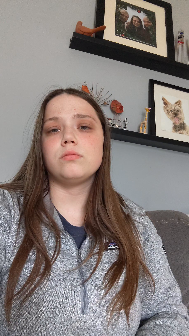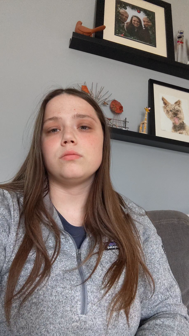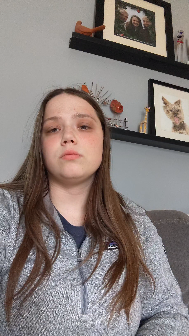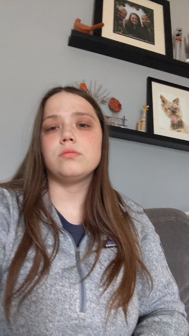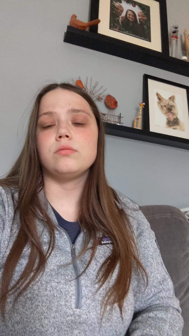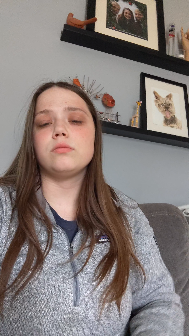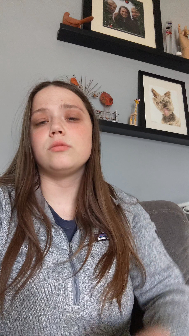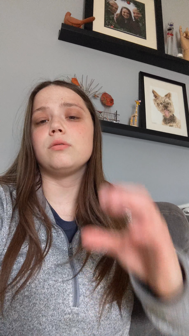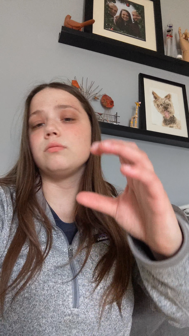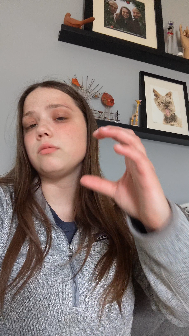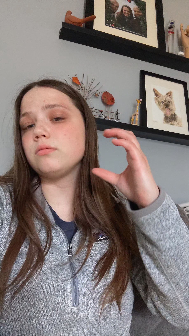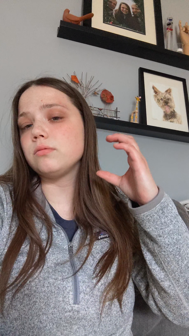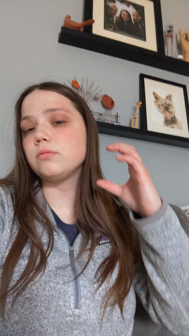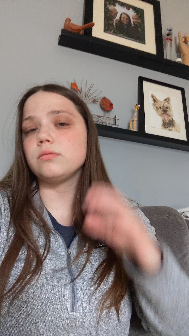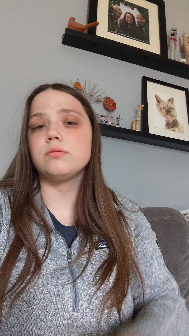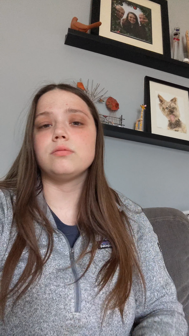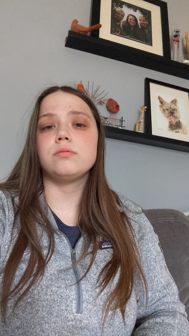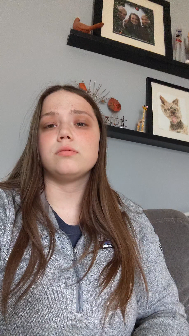bus